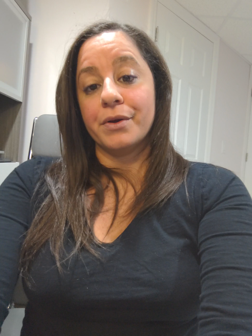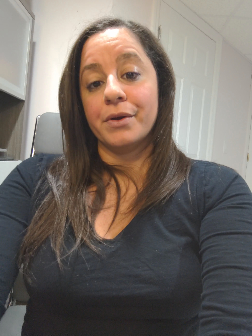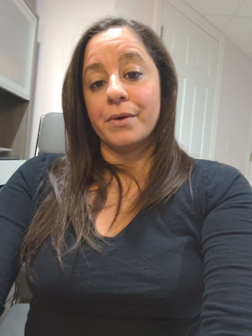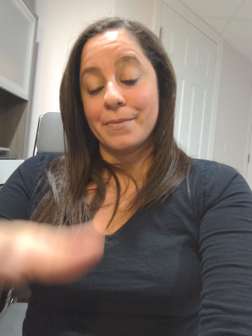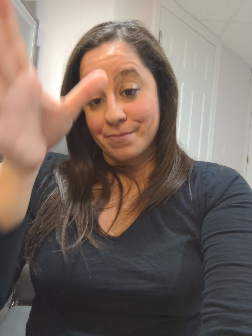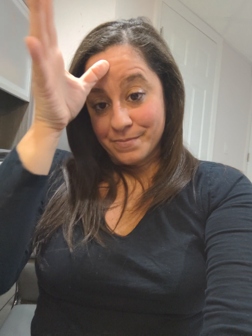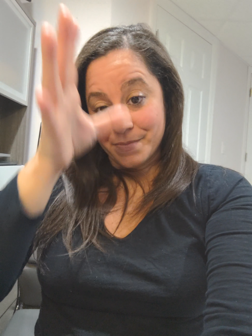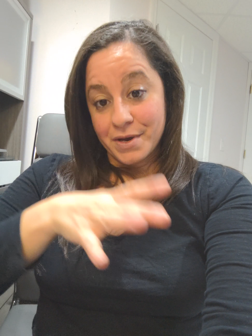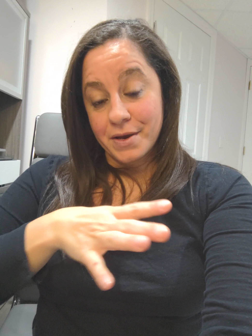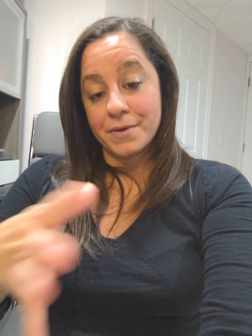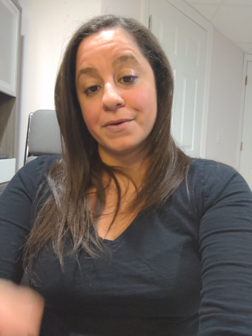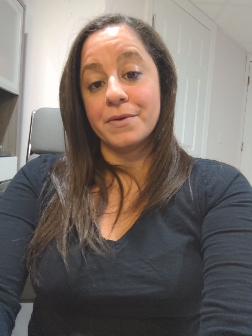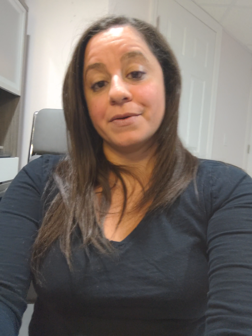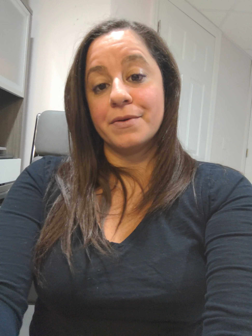man